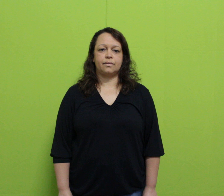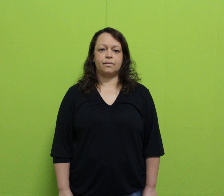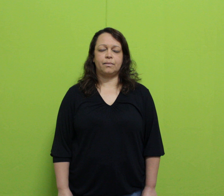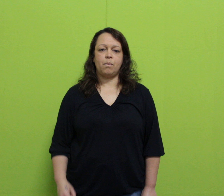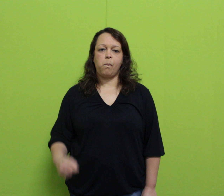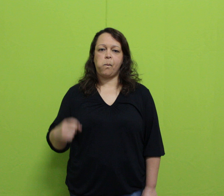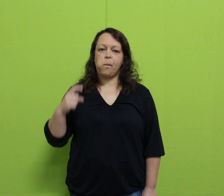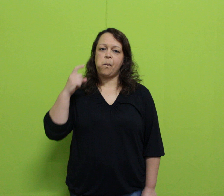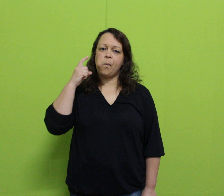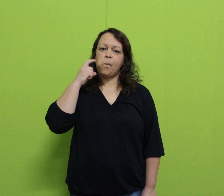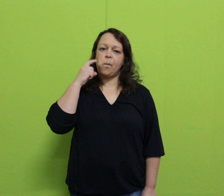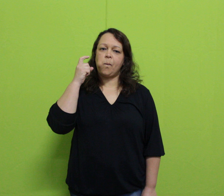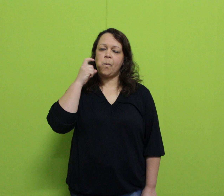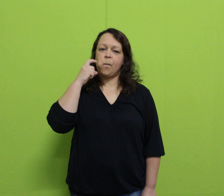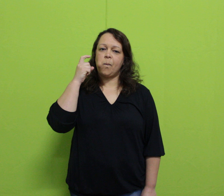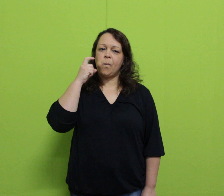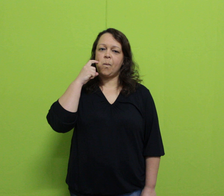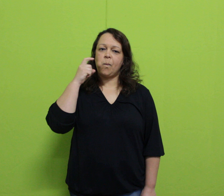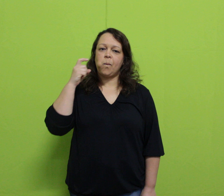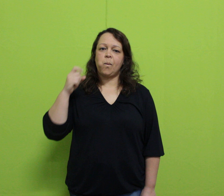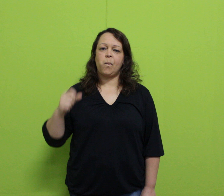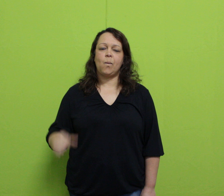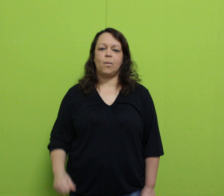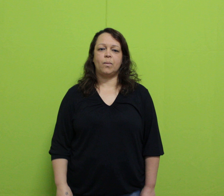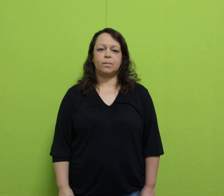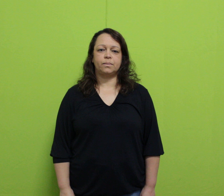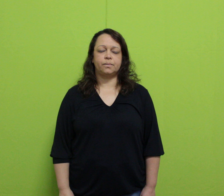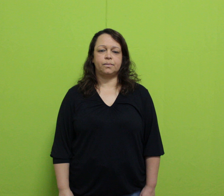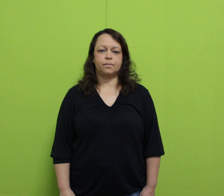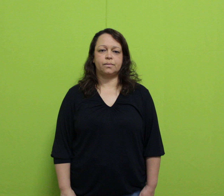bala